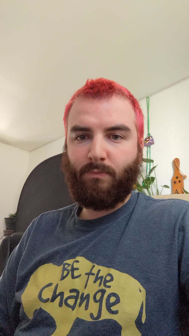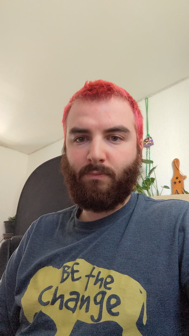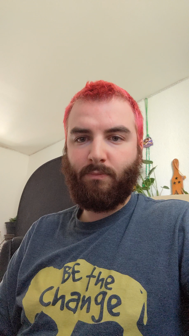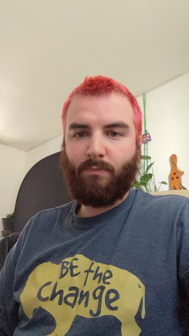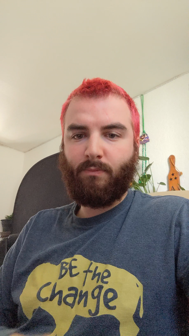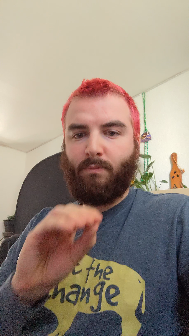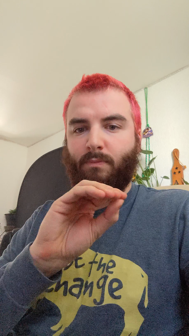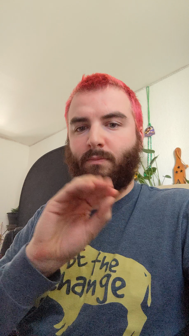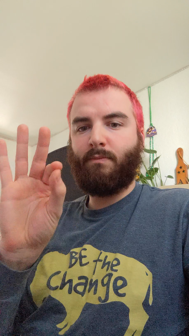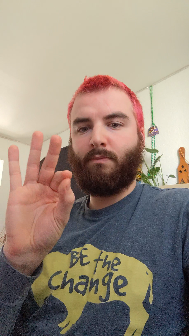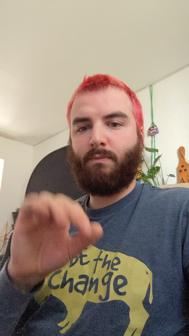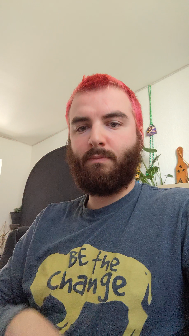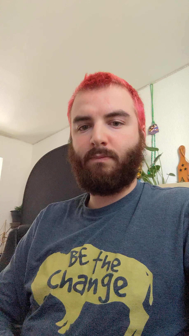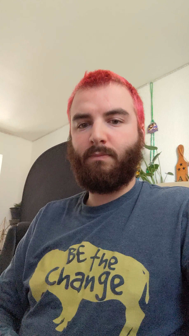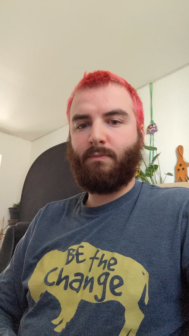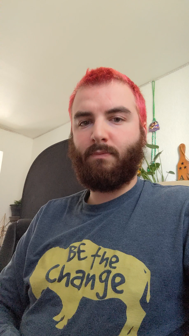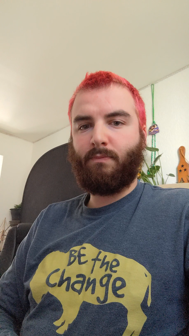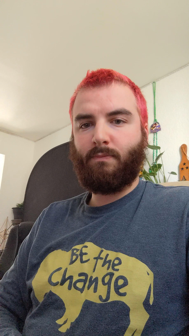off